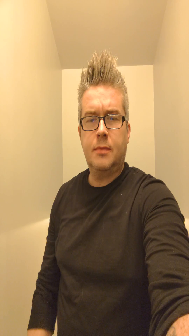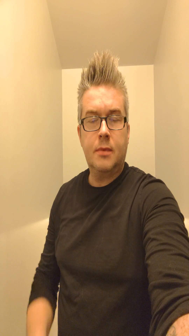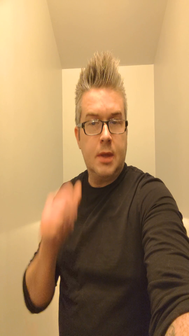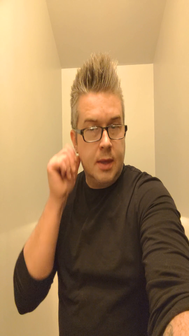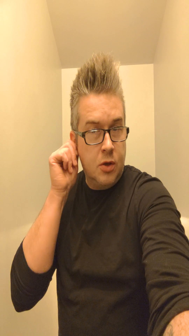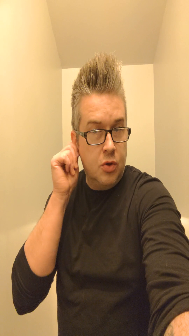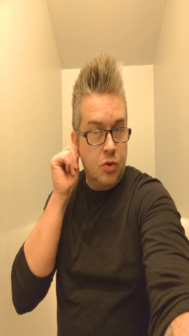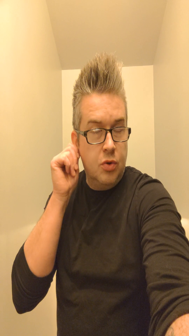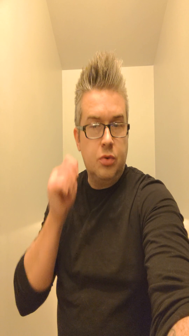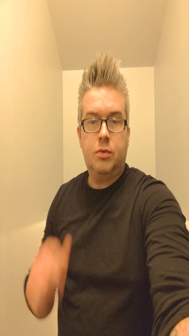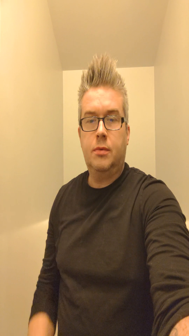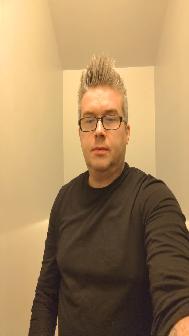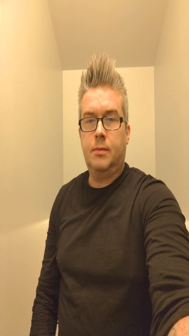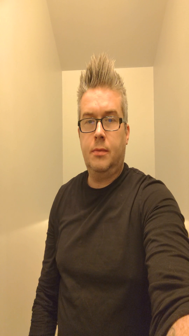ear